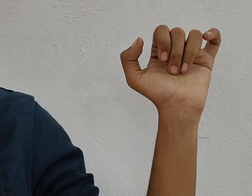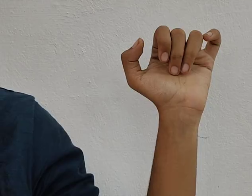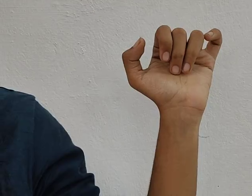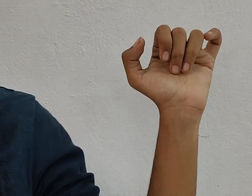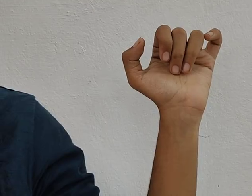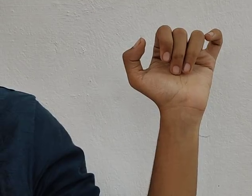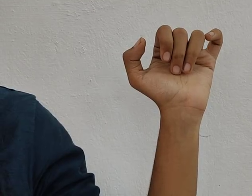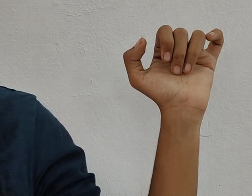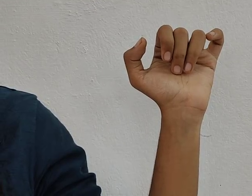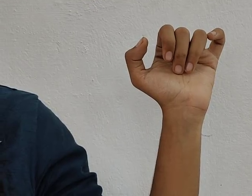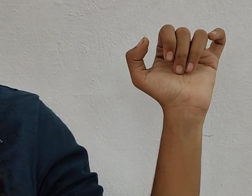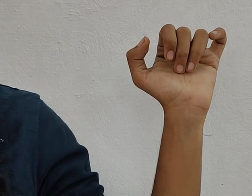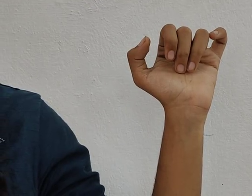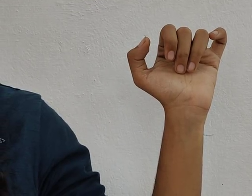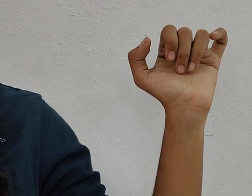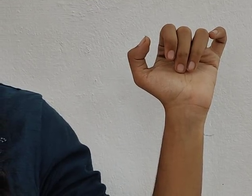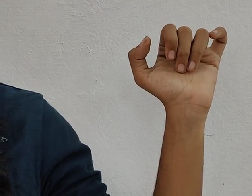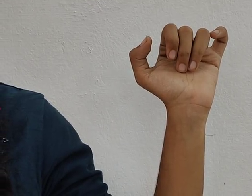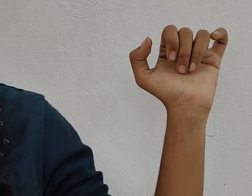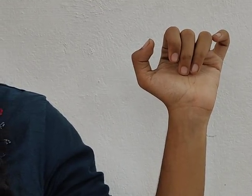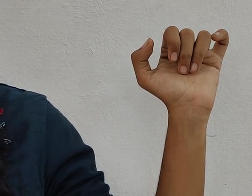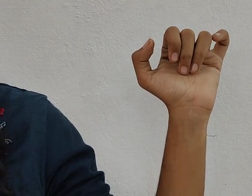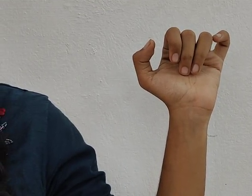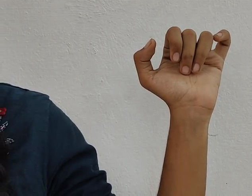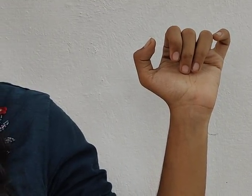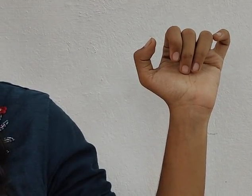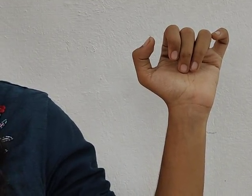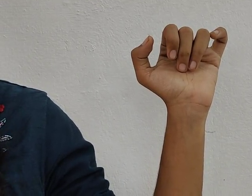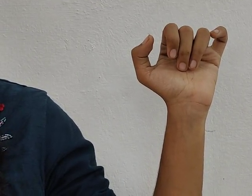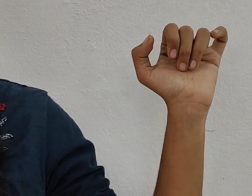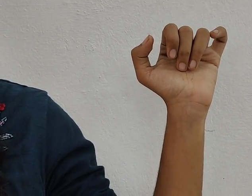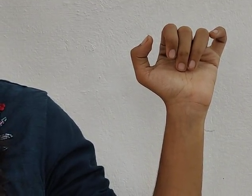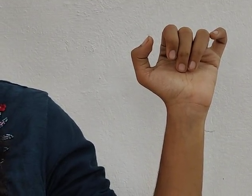ഋ